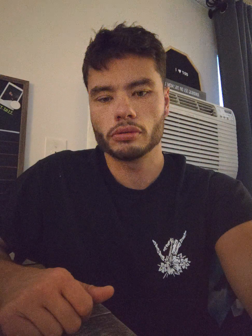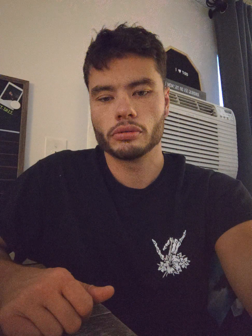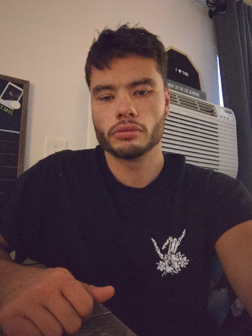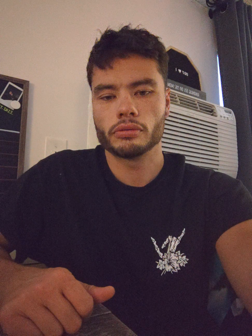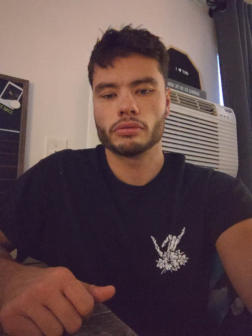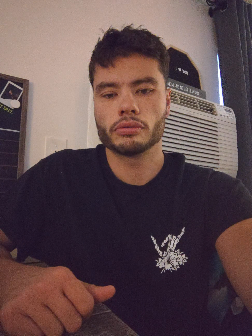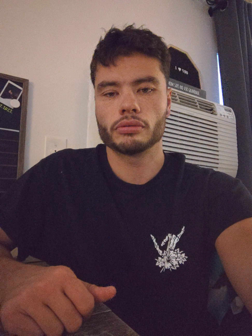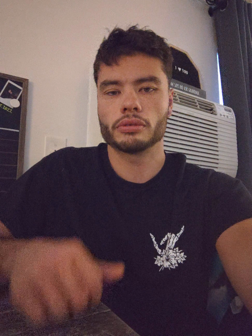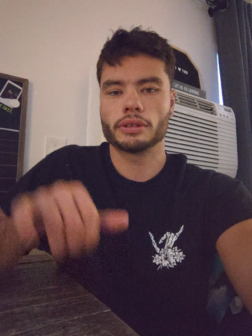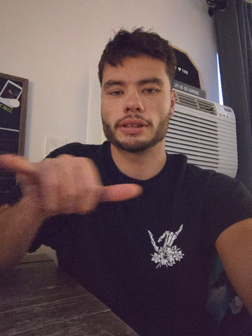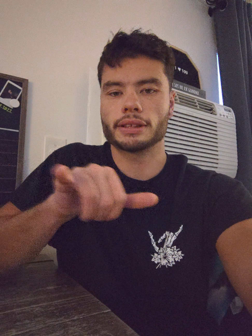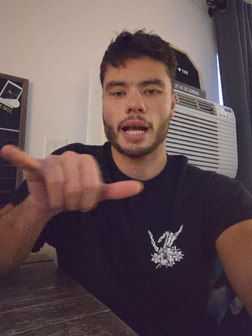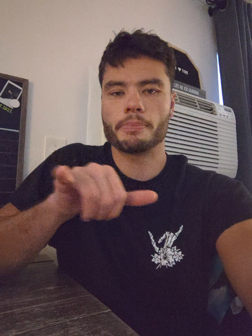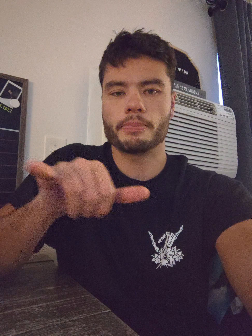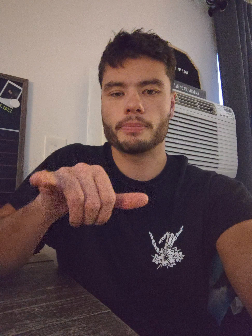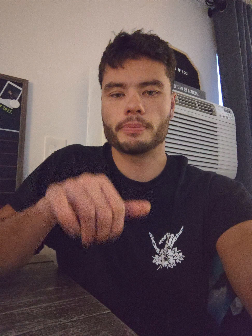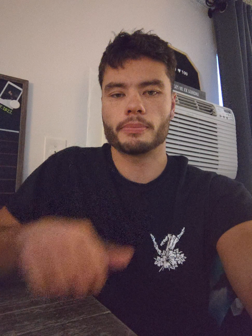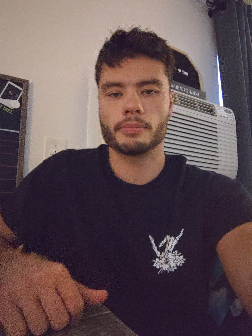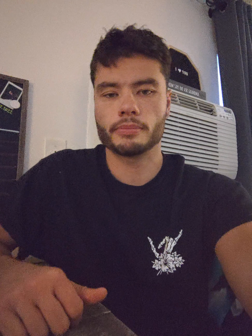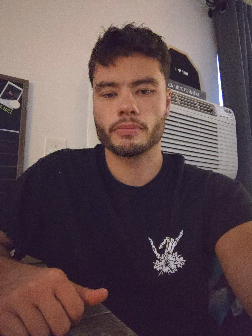same